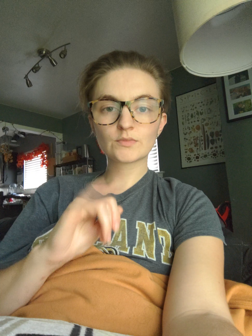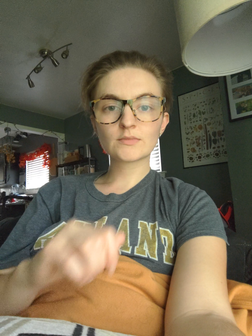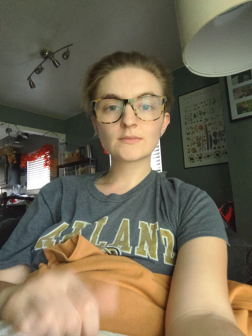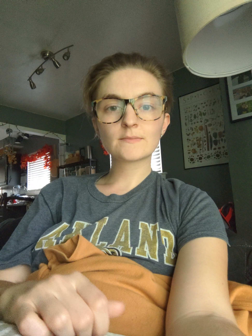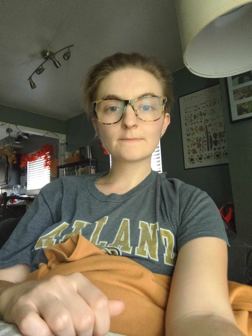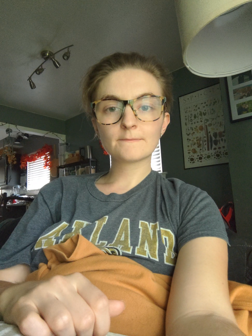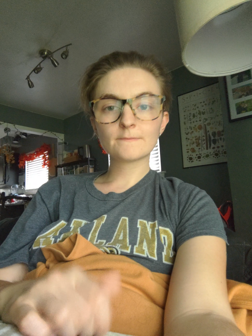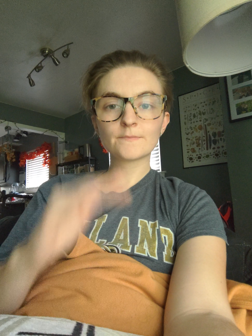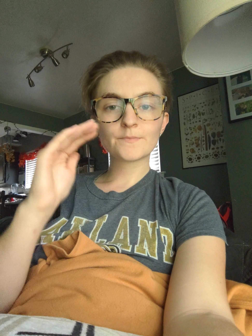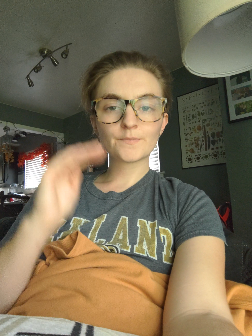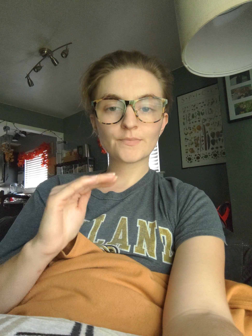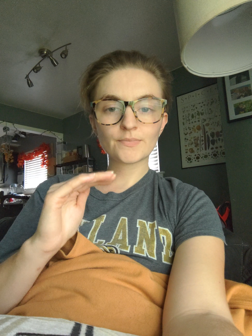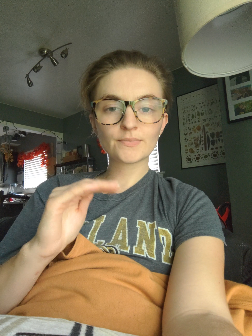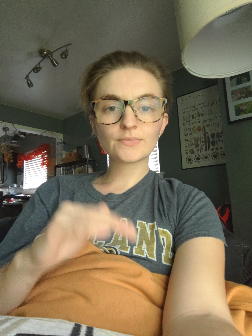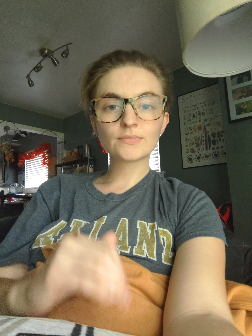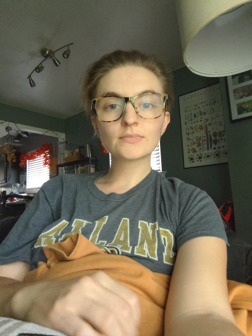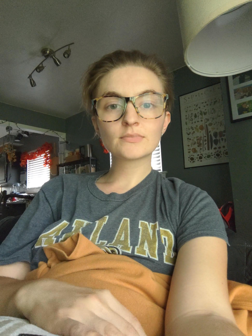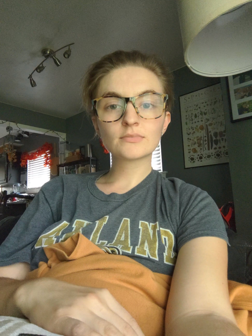little